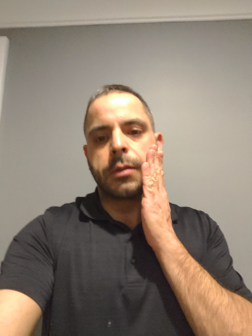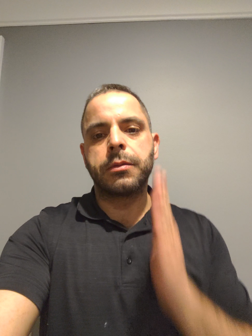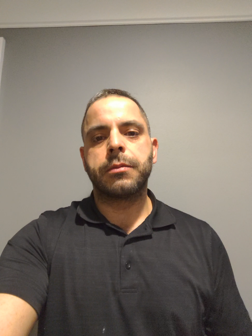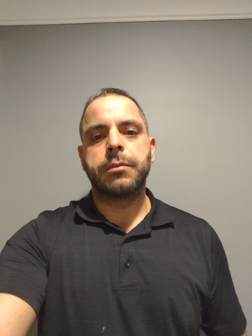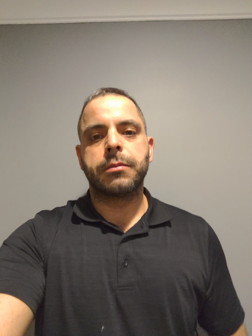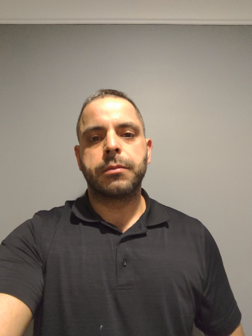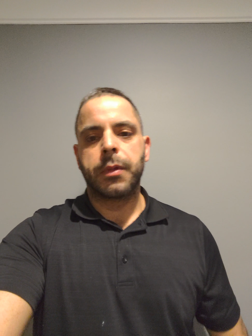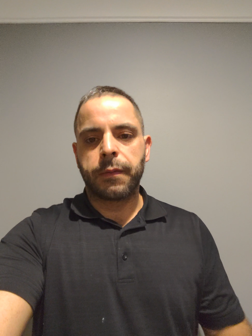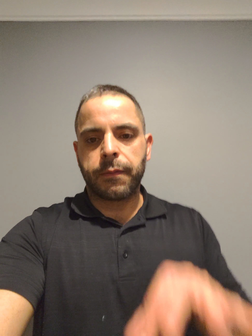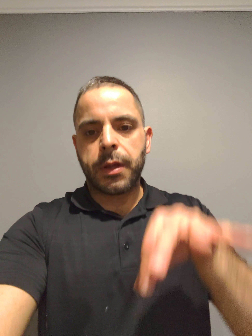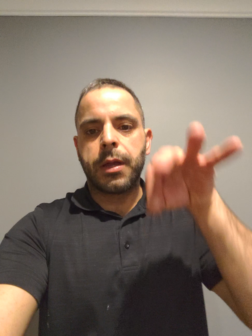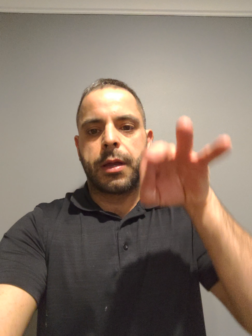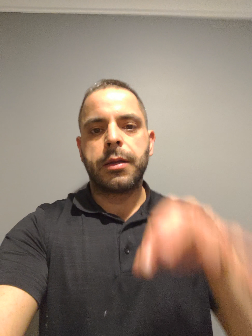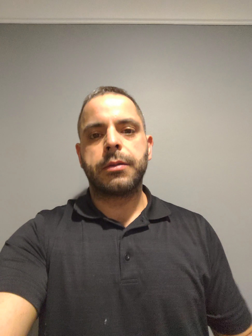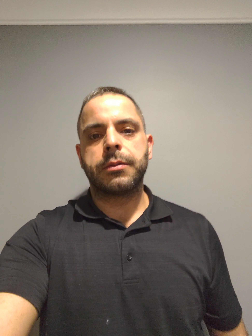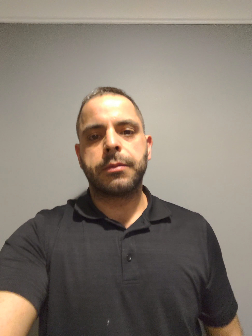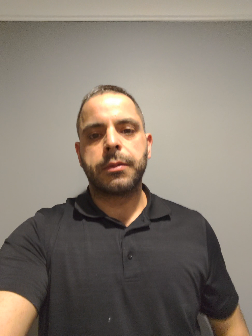find